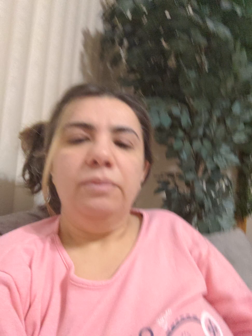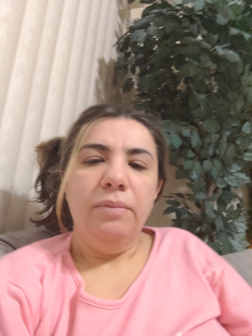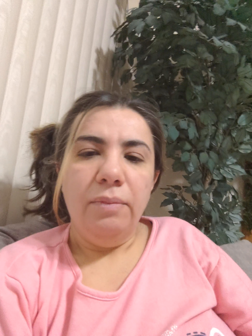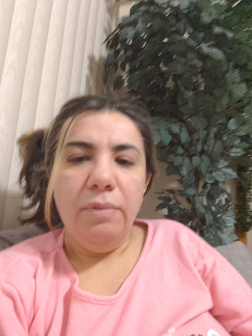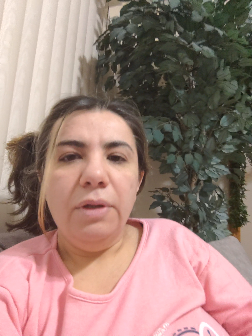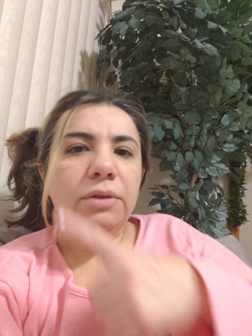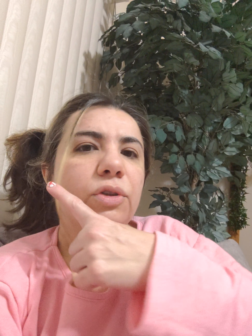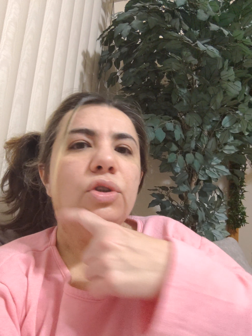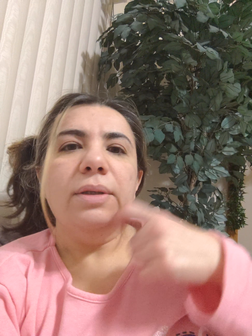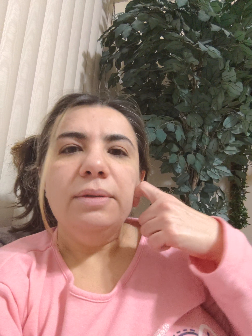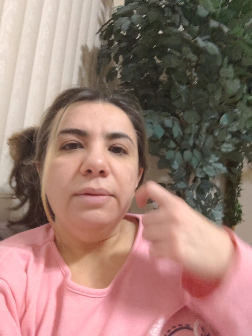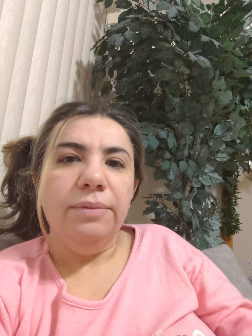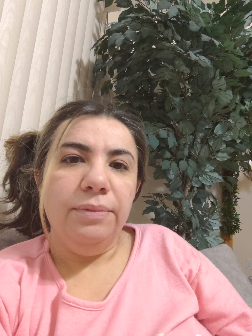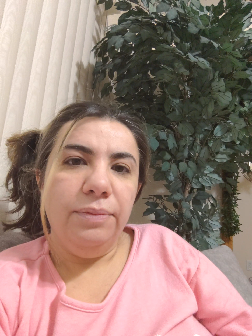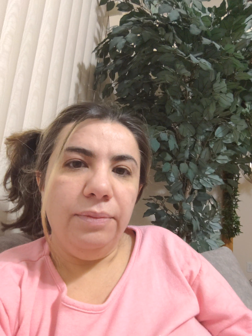dry